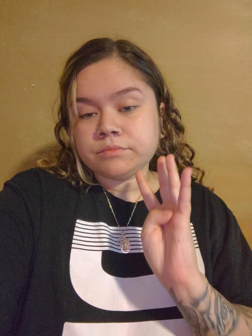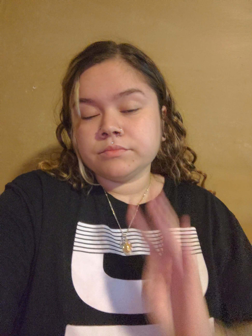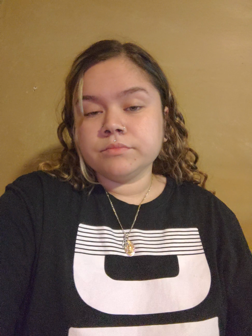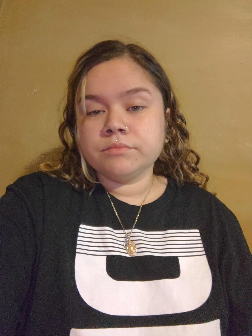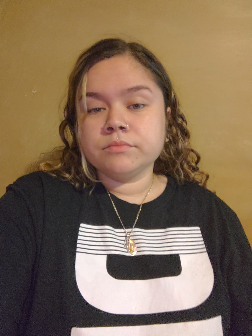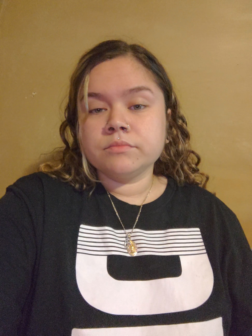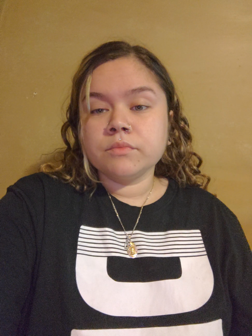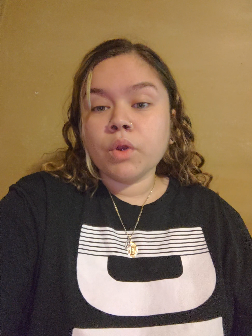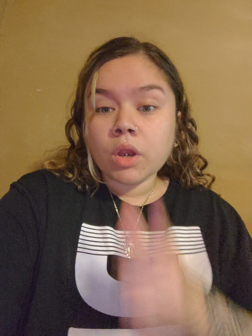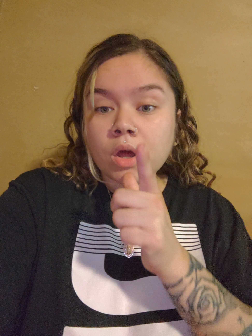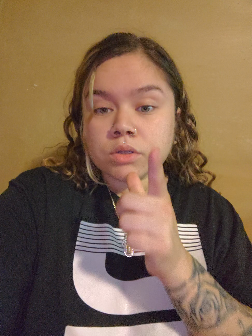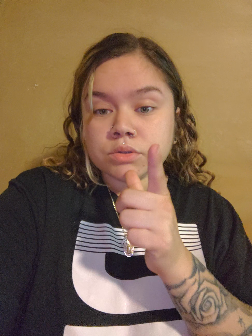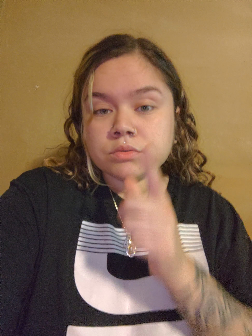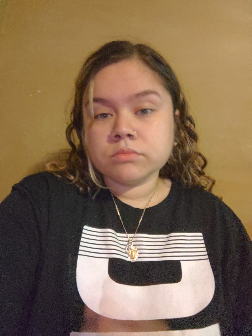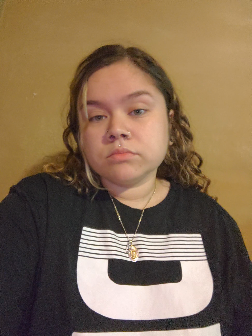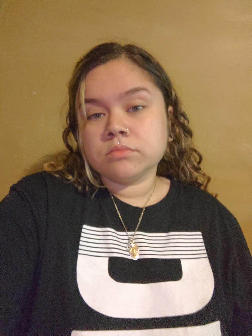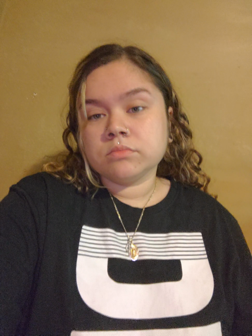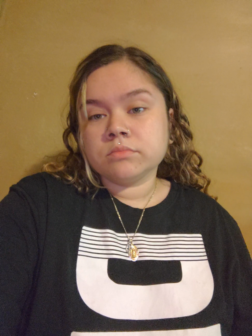lunch